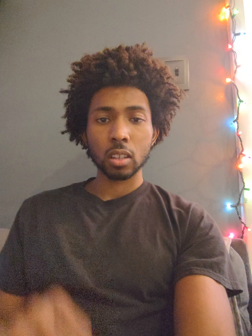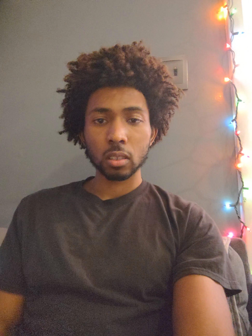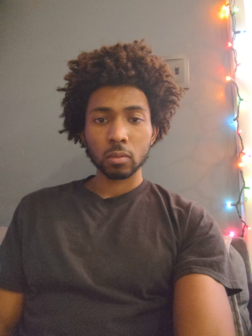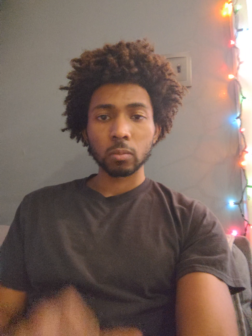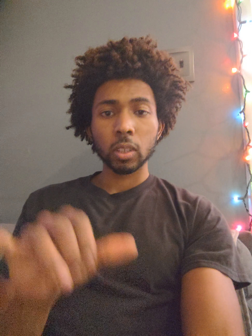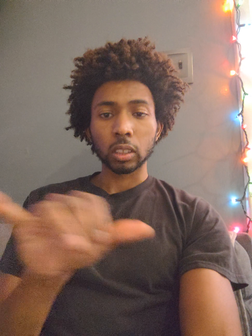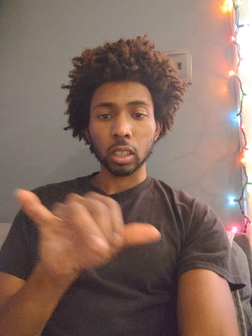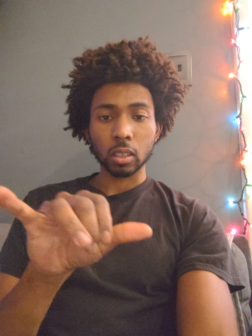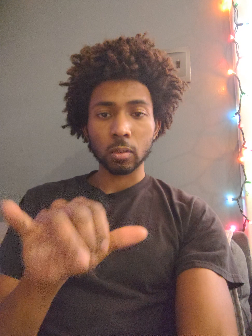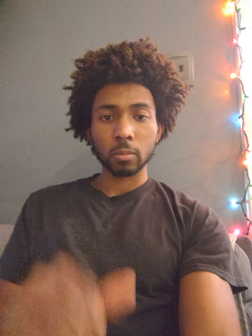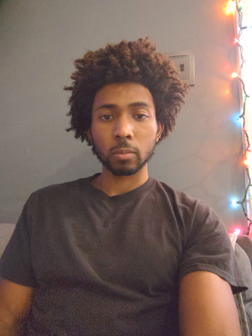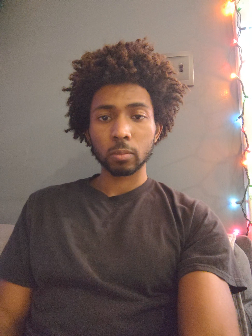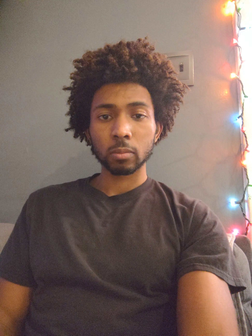same